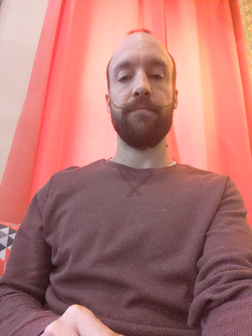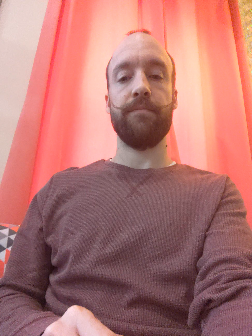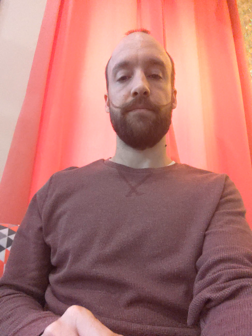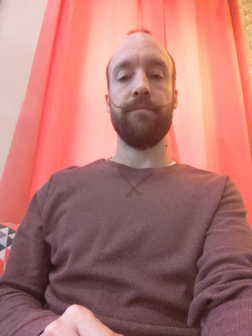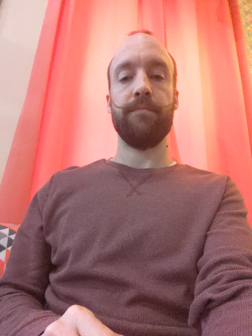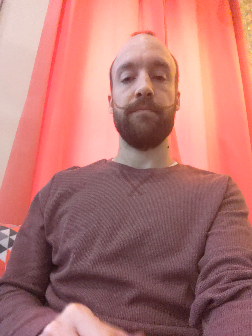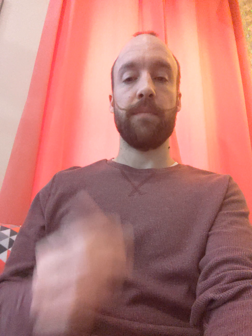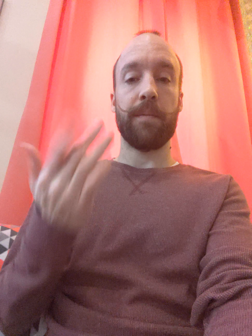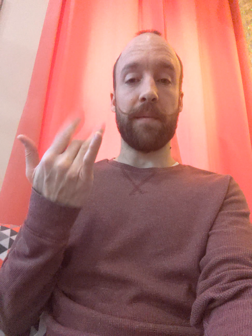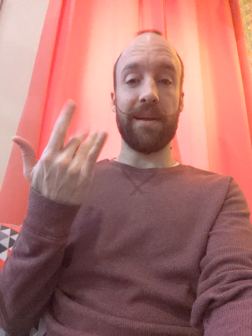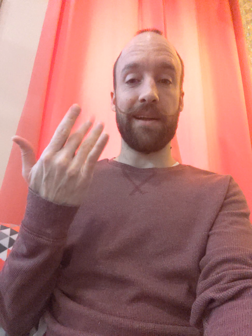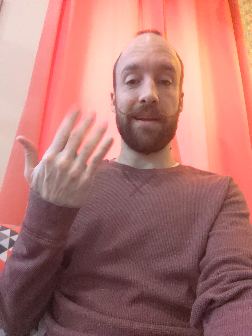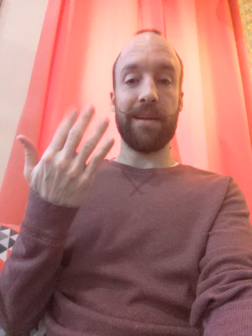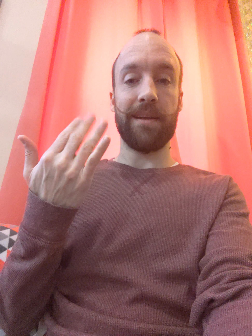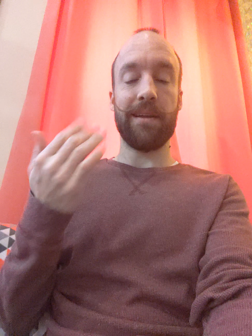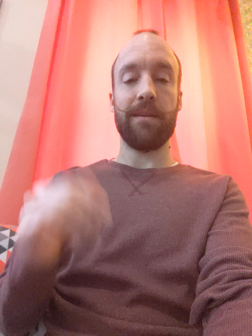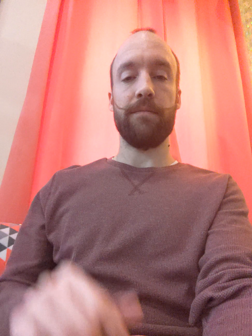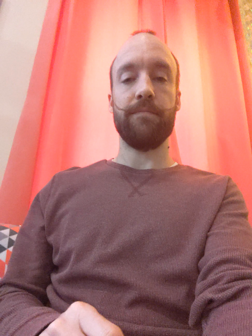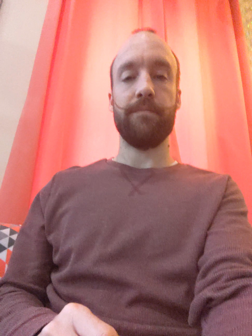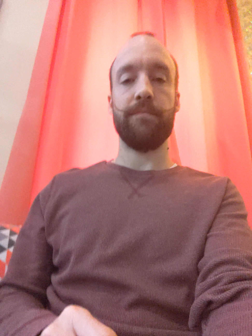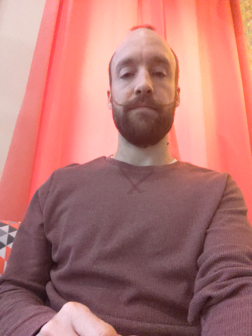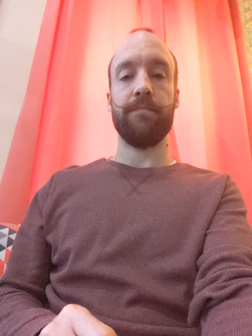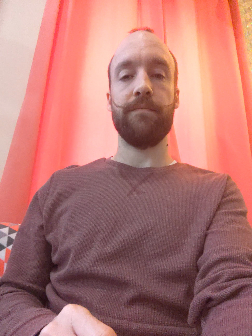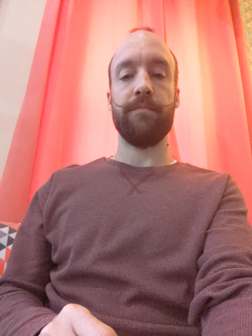wait